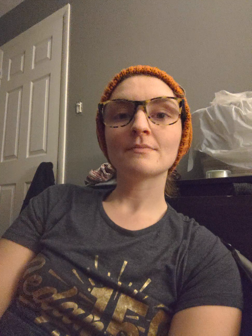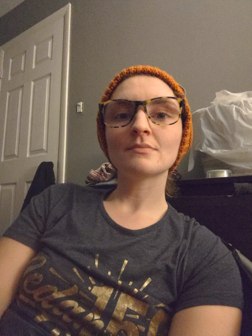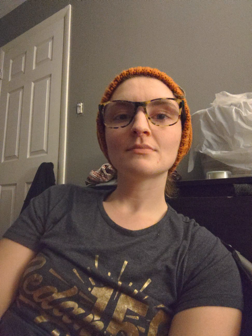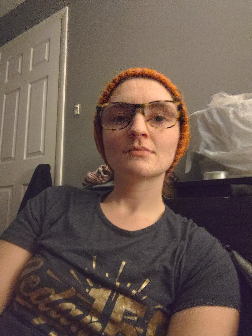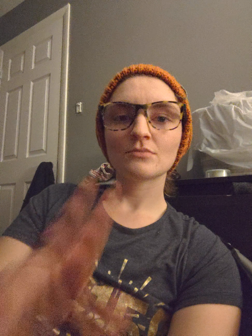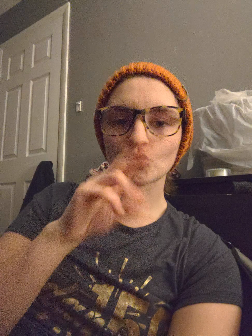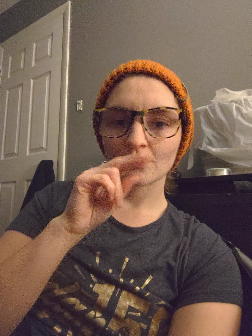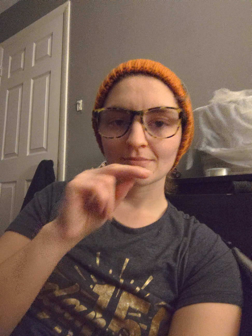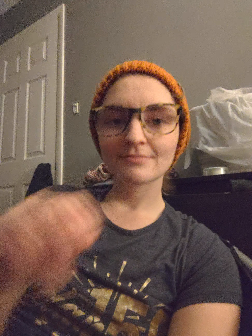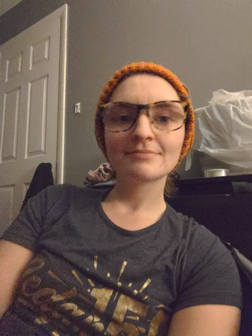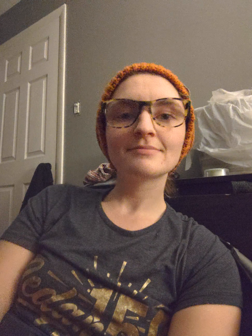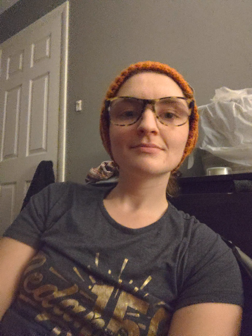duck